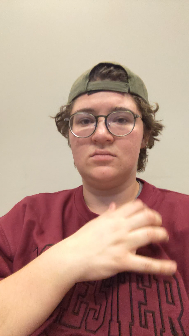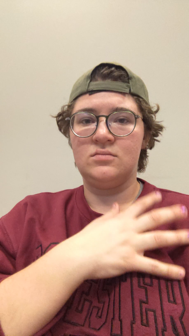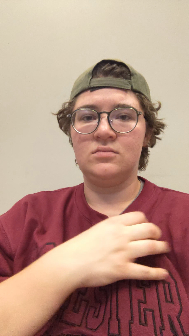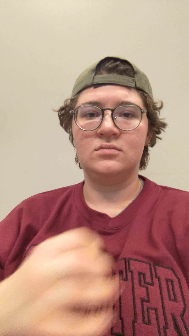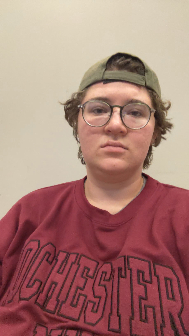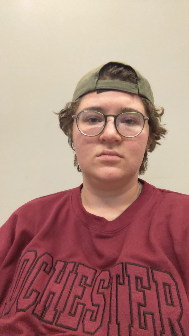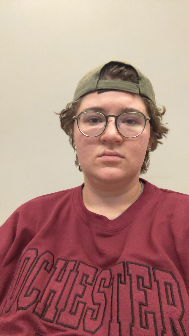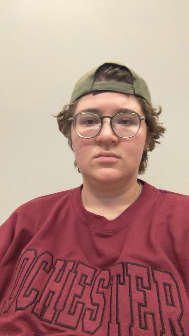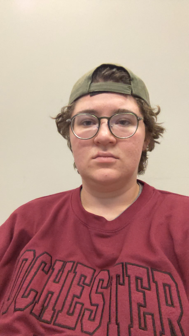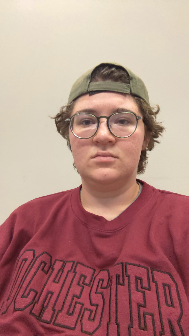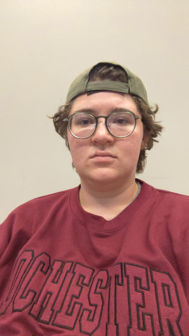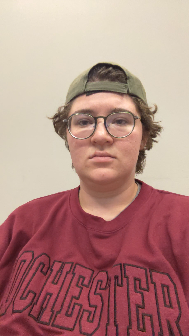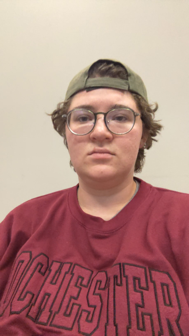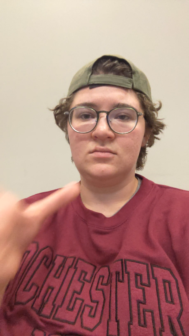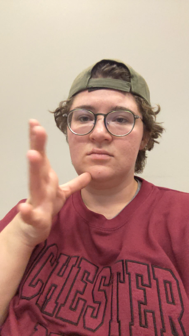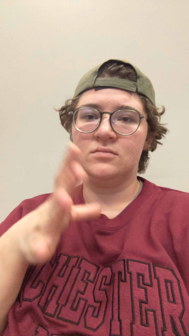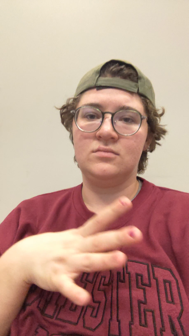lady